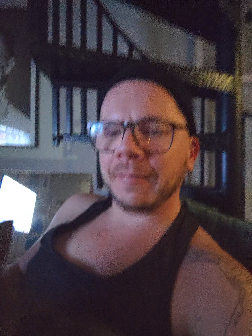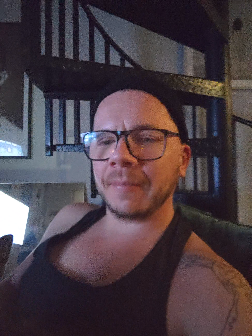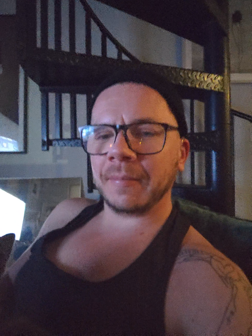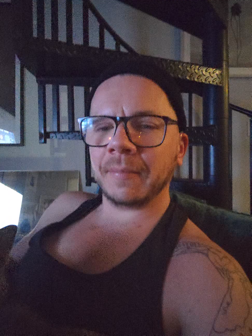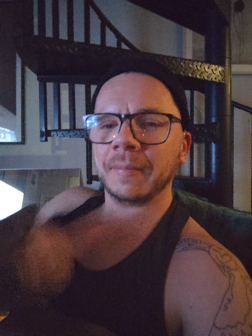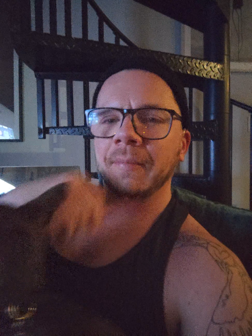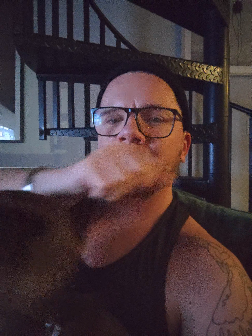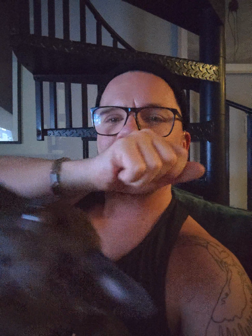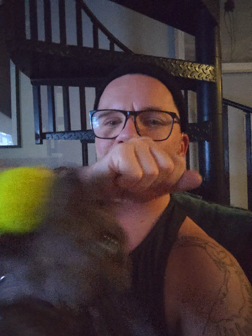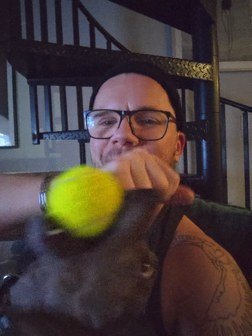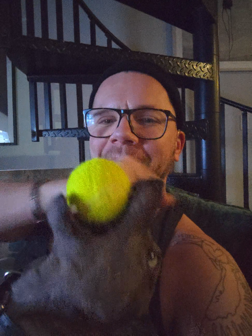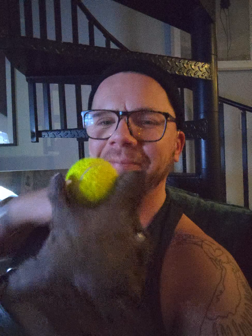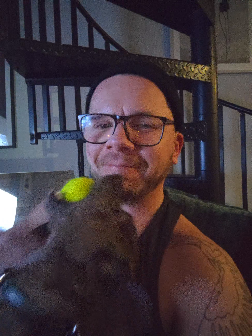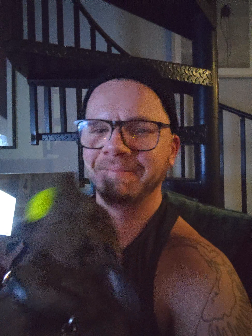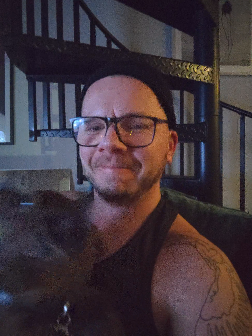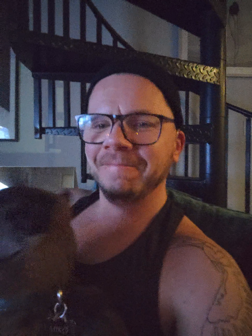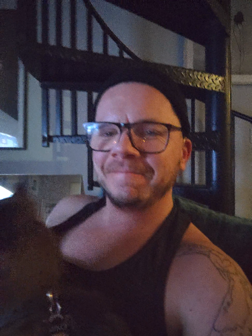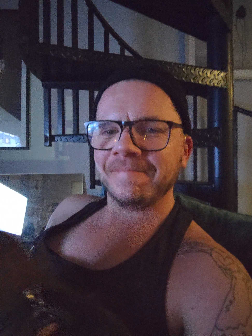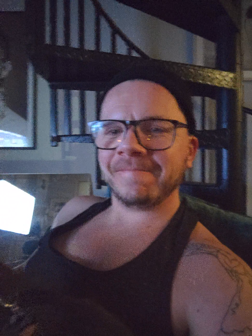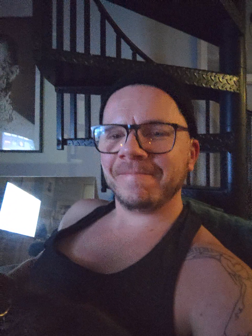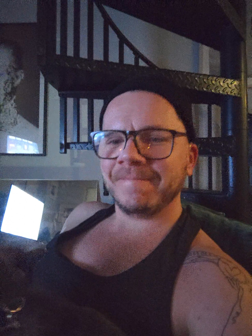drop